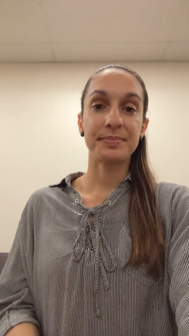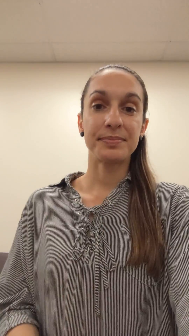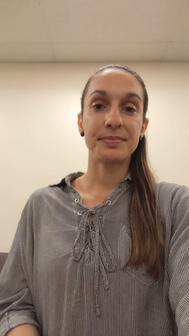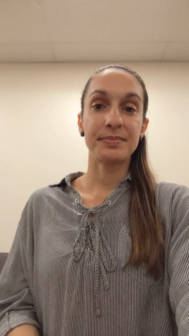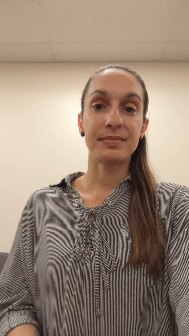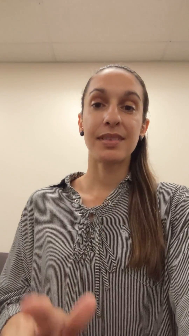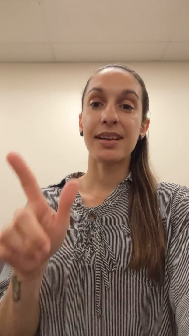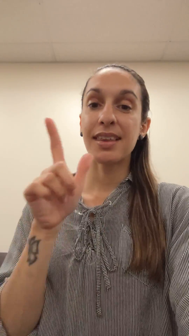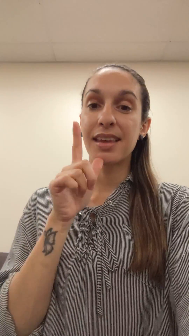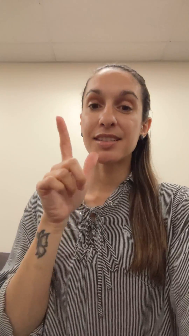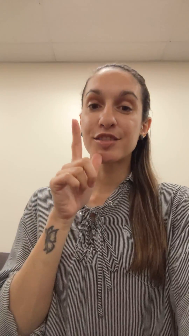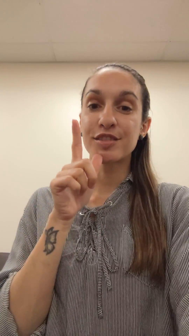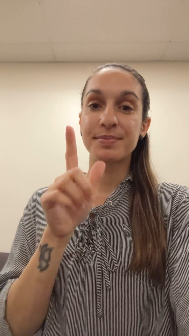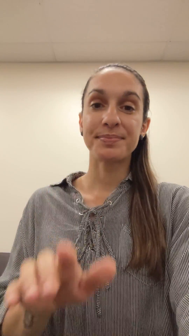lunch